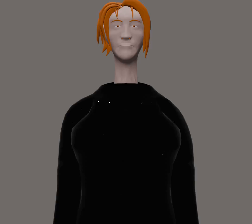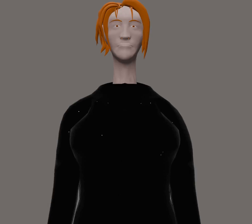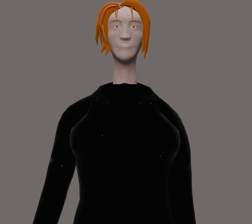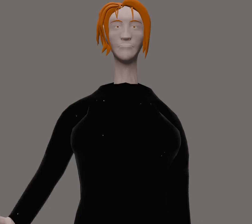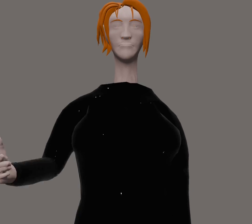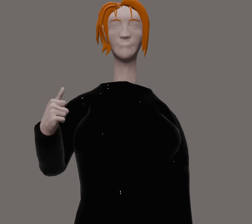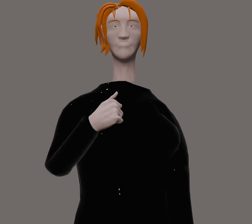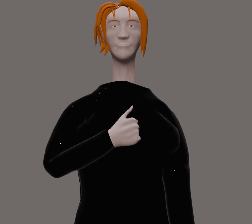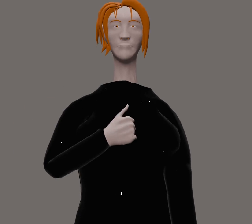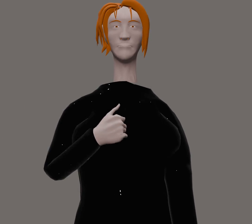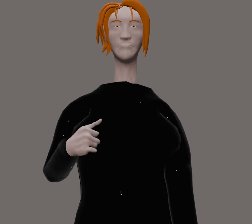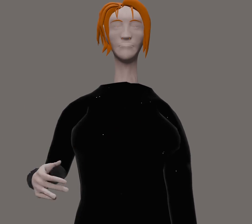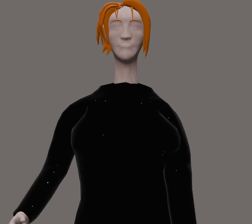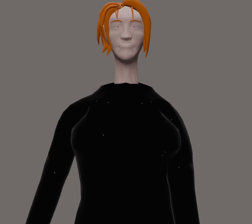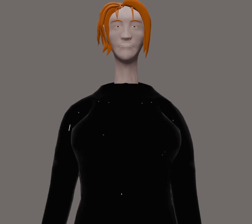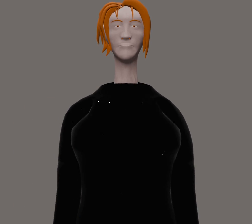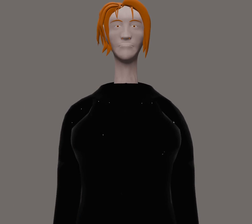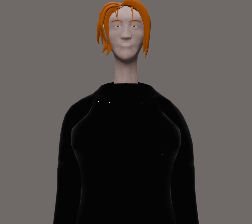Belong to Me